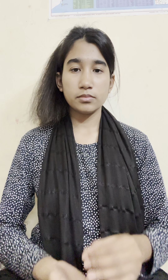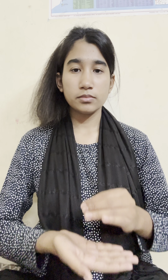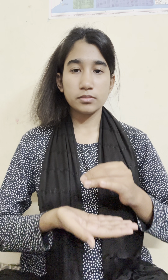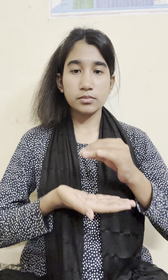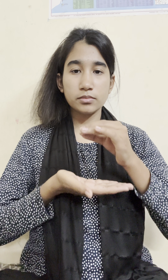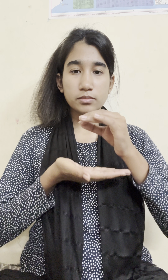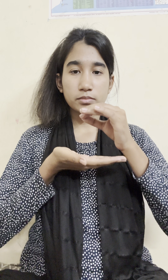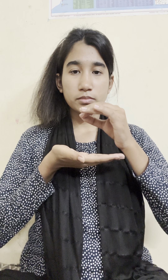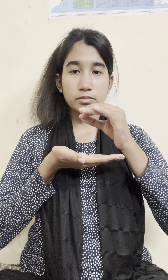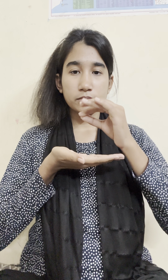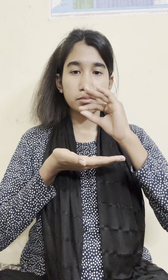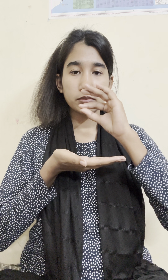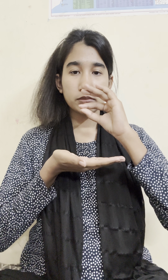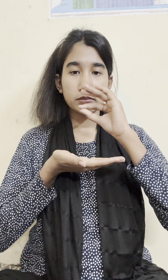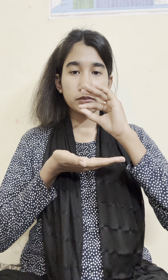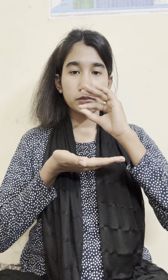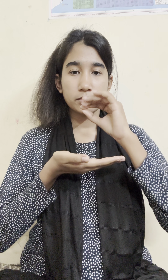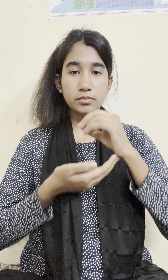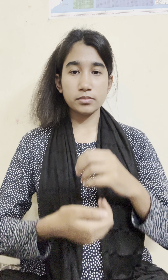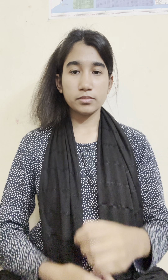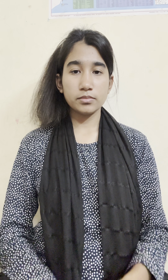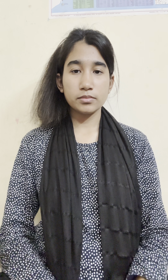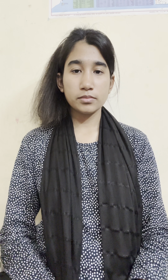চা